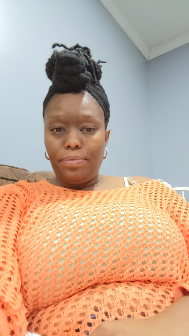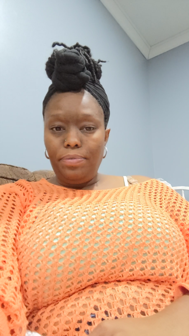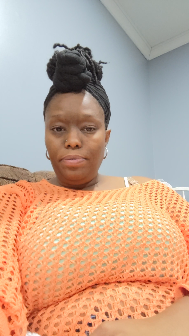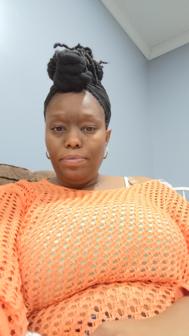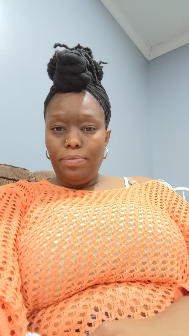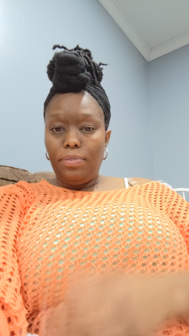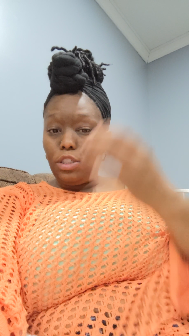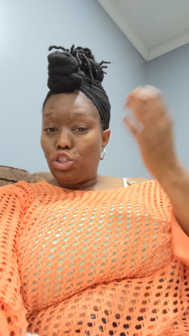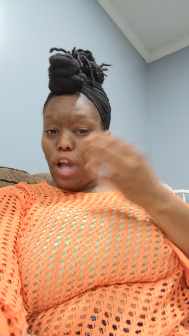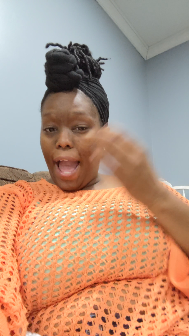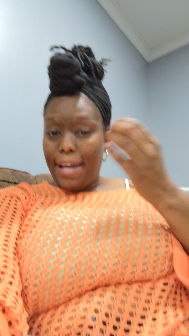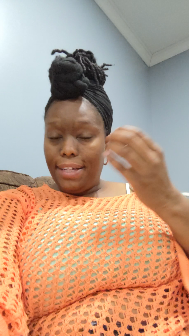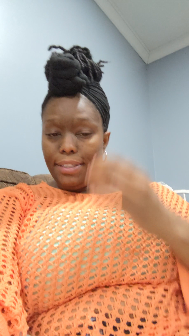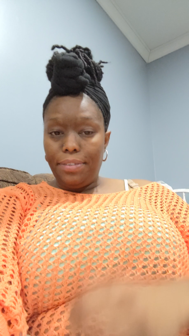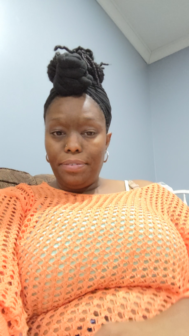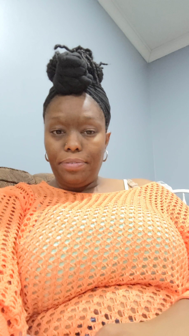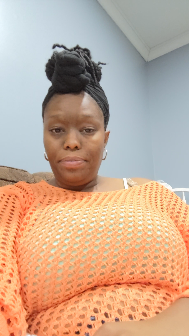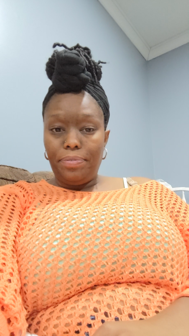shake